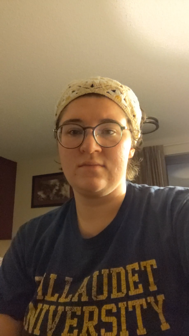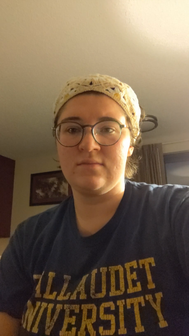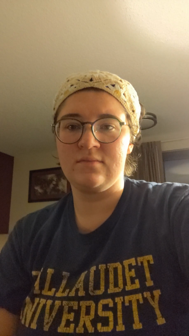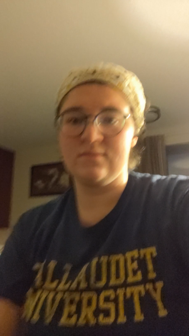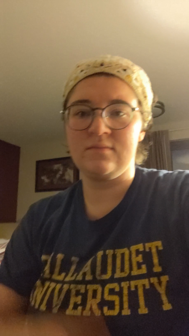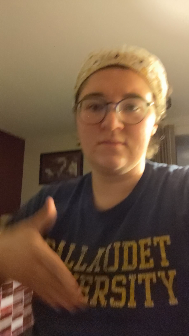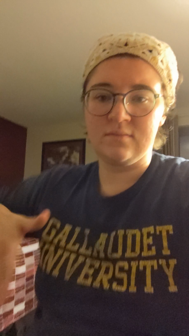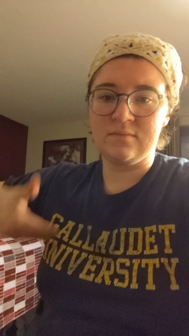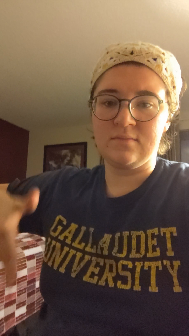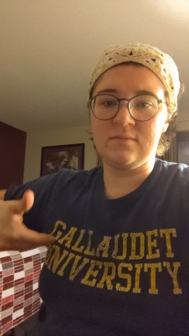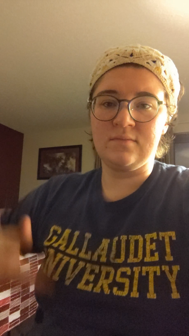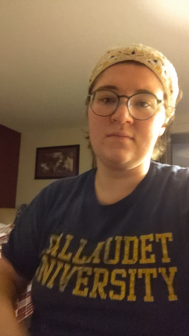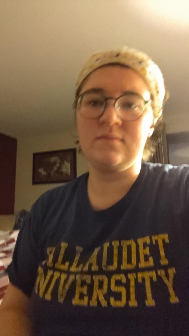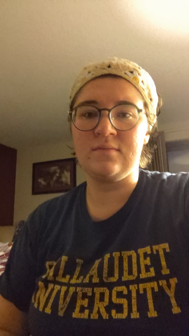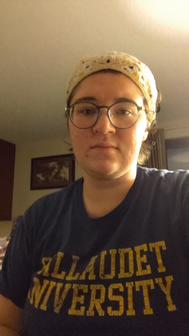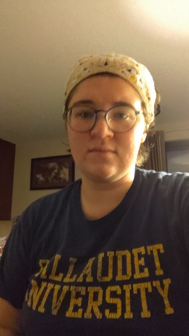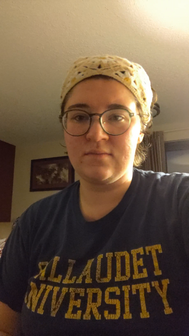pants